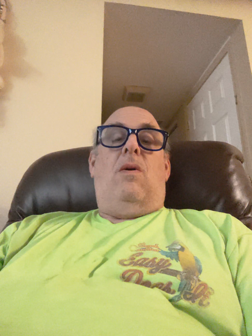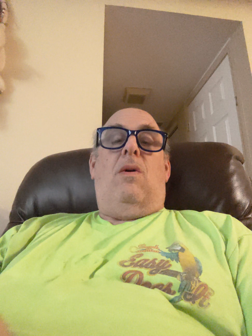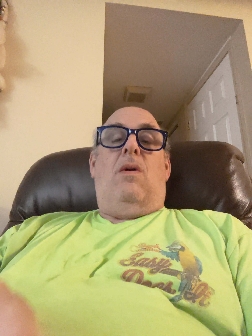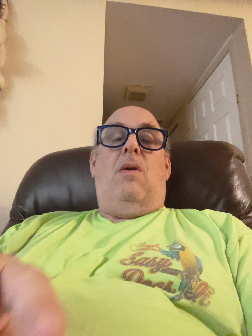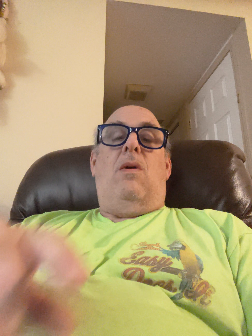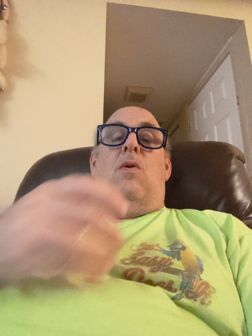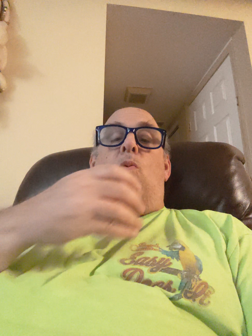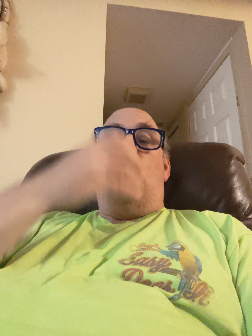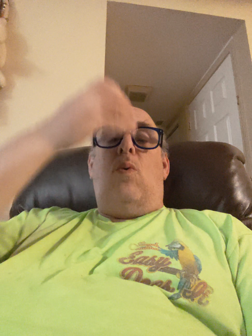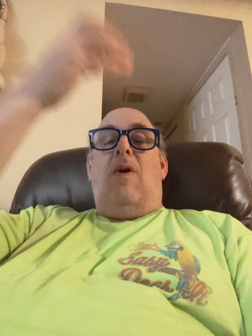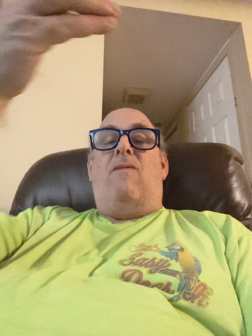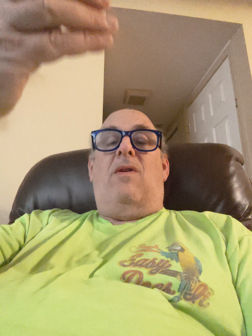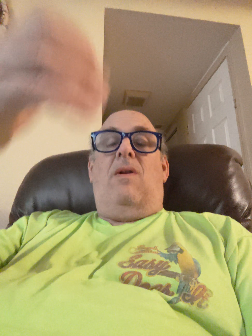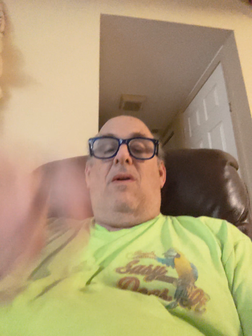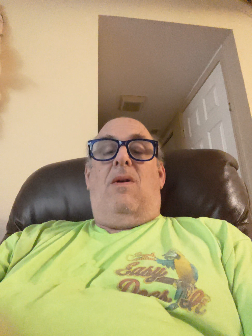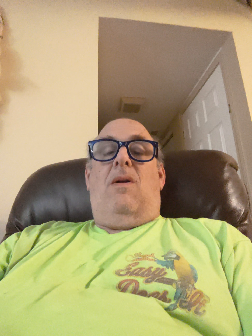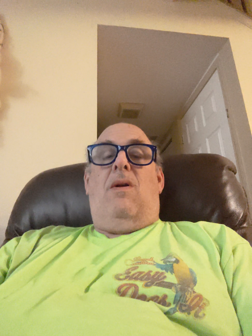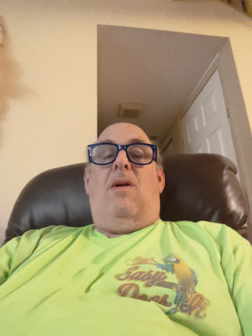giraffe